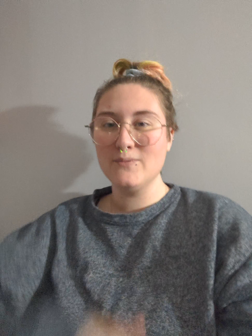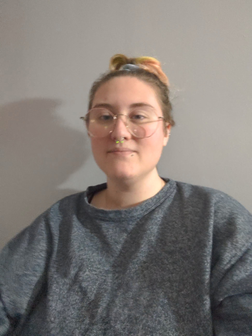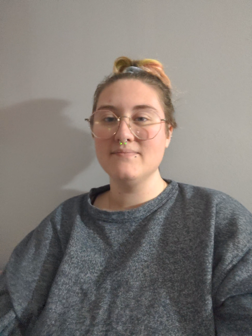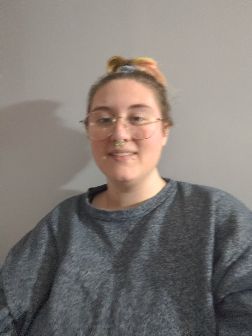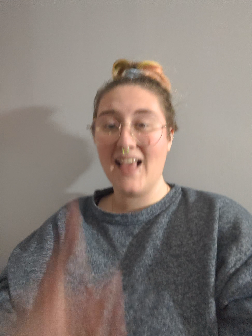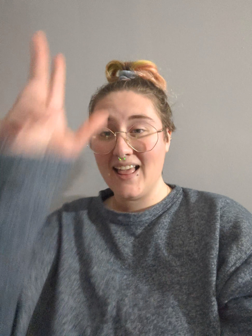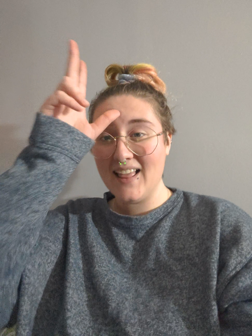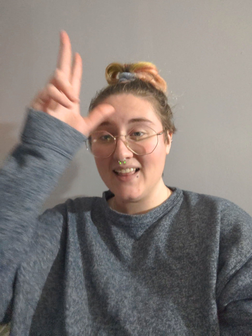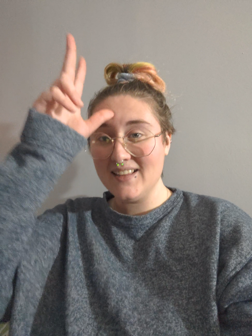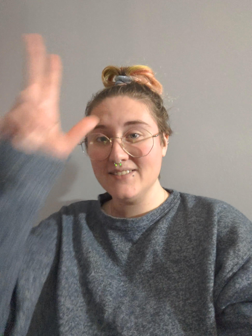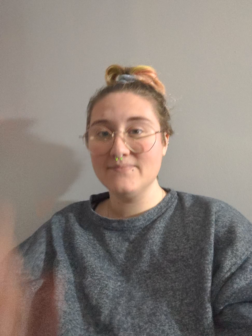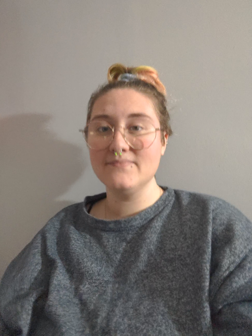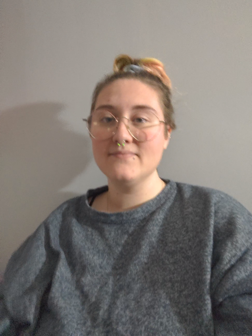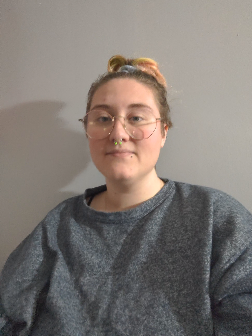hen